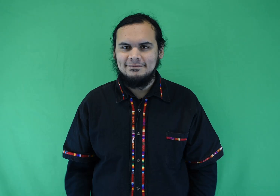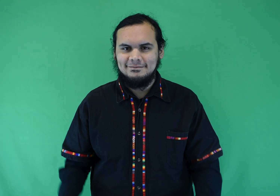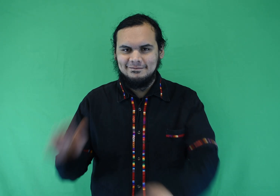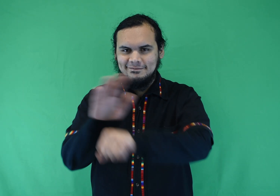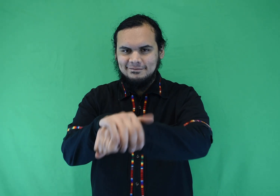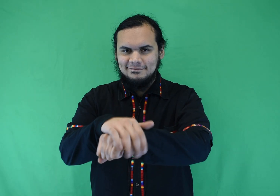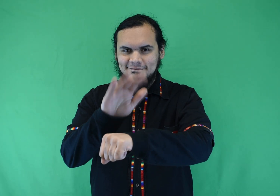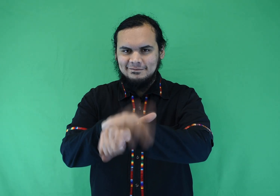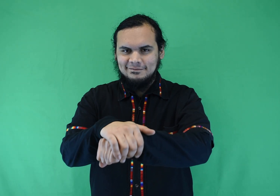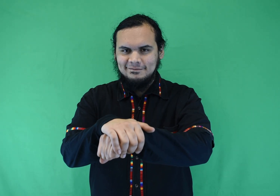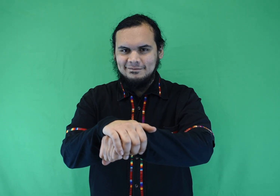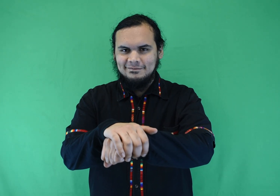amigo